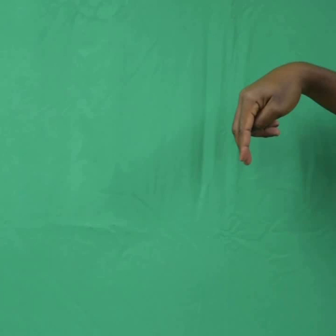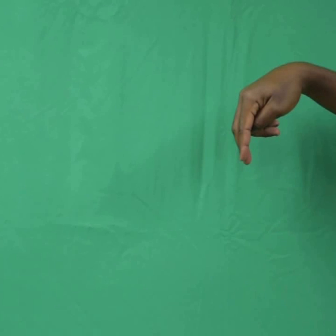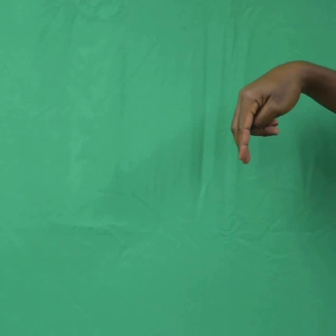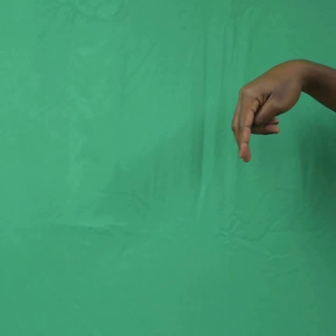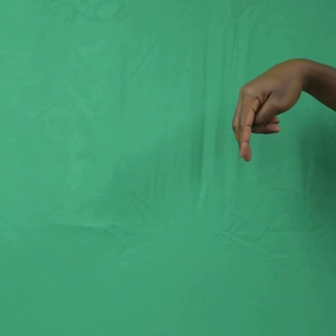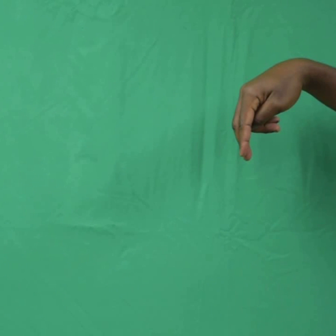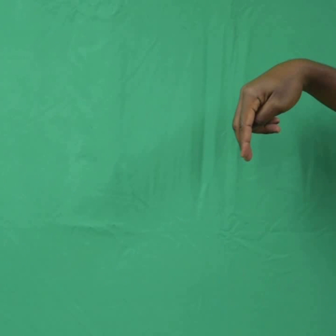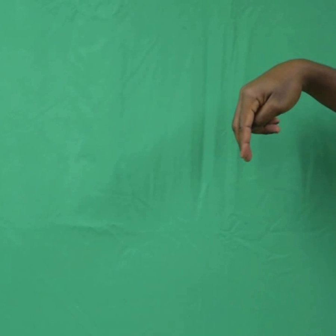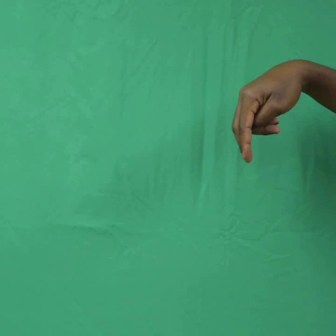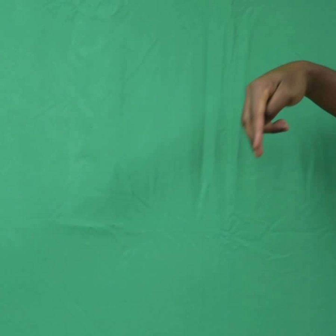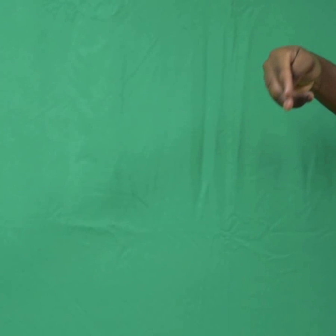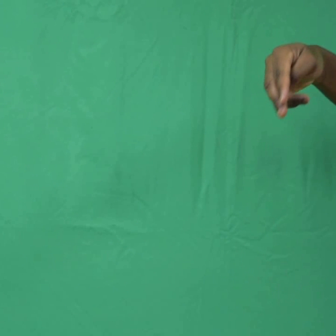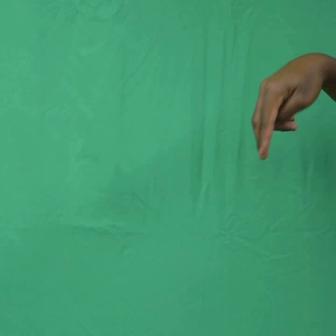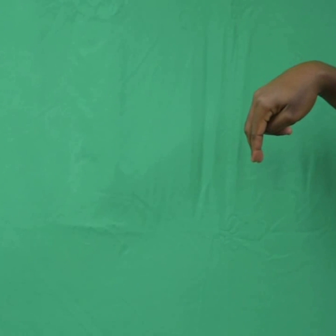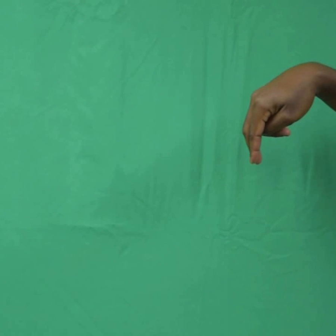Ñ